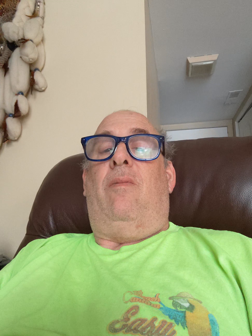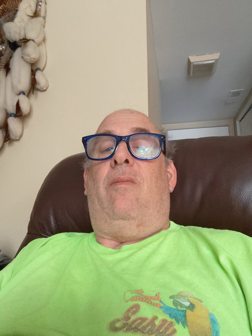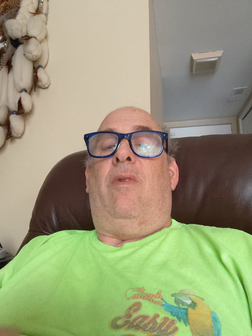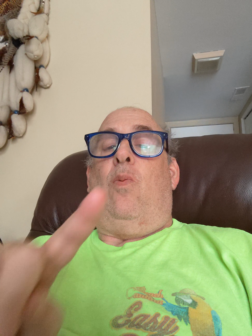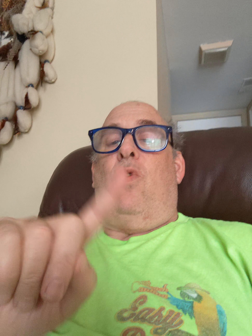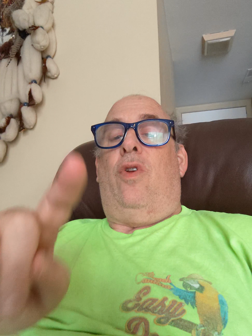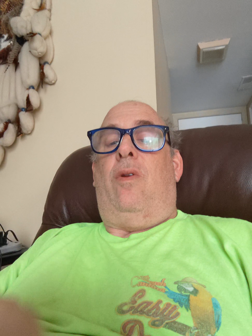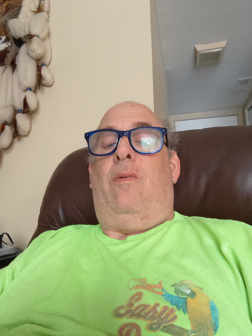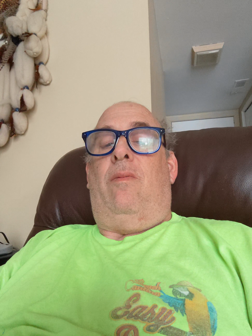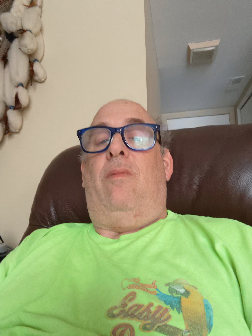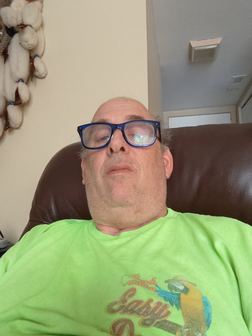where